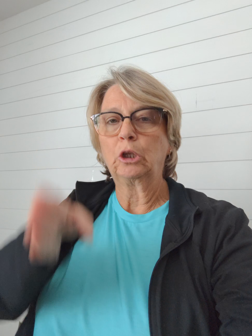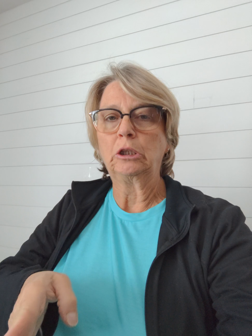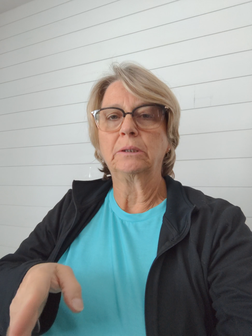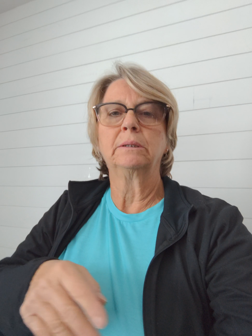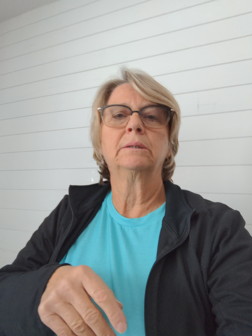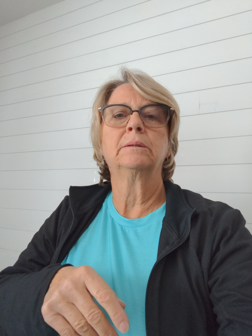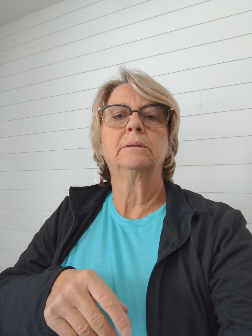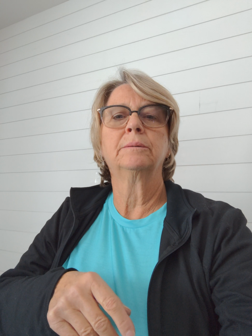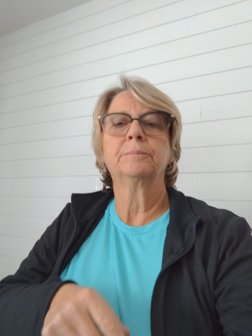person